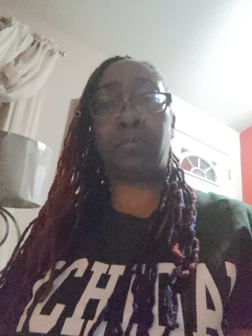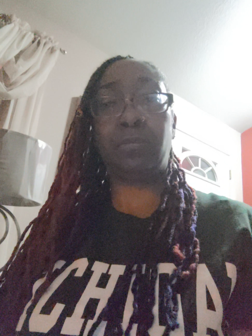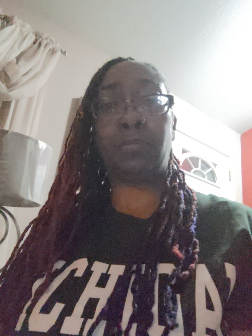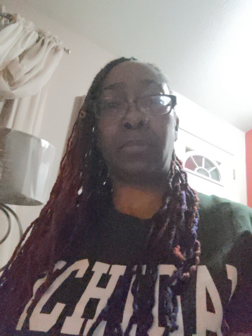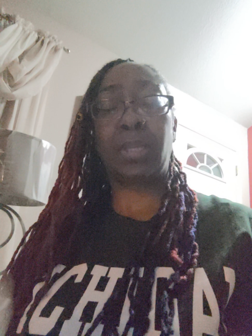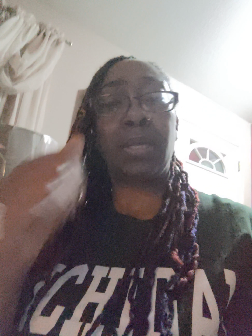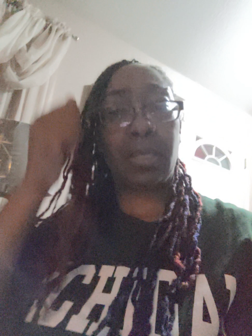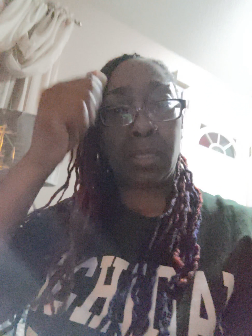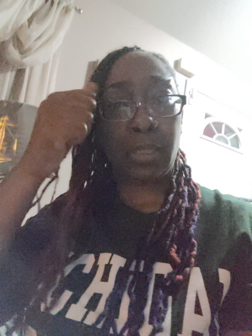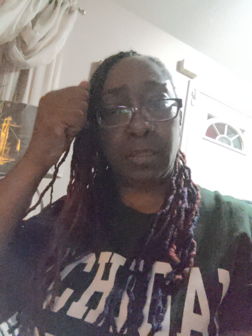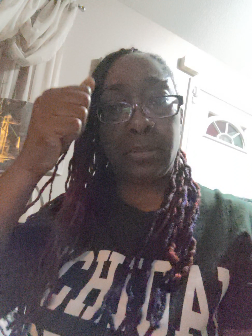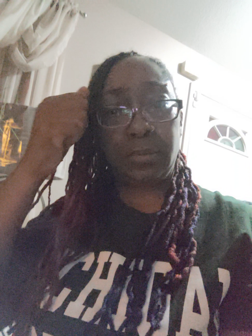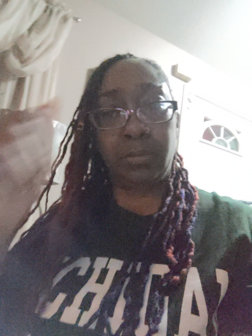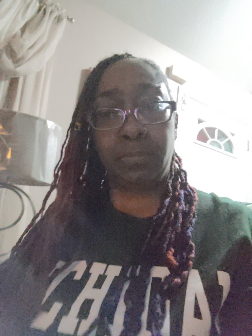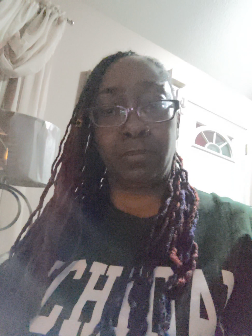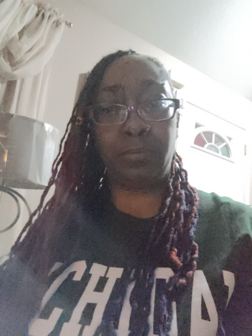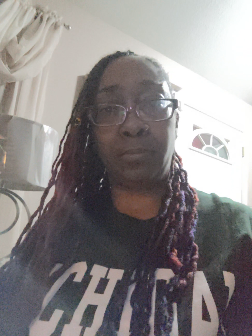aunt